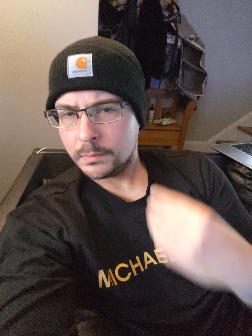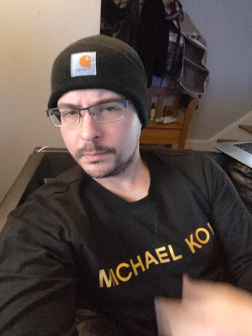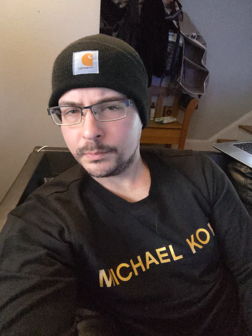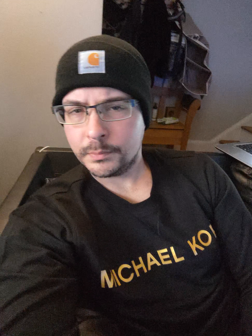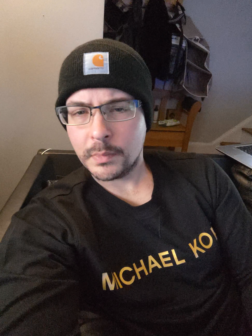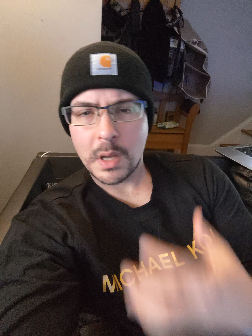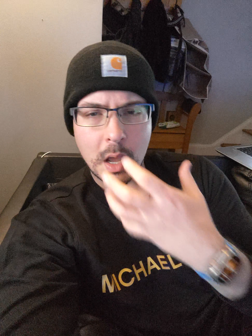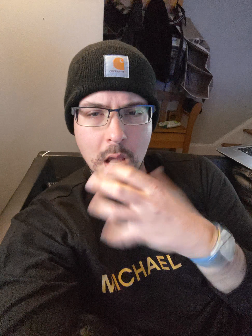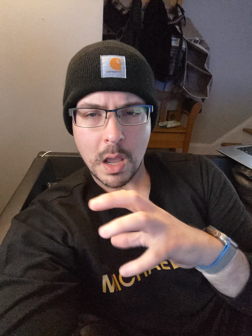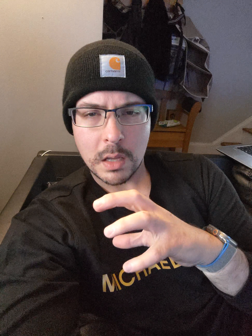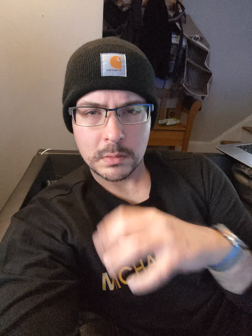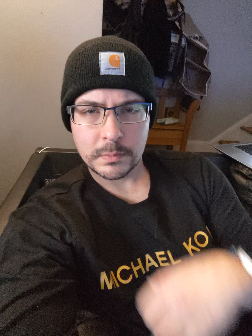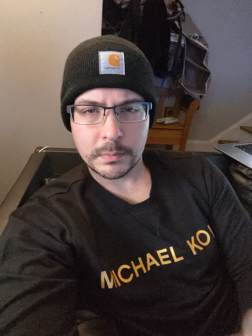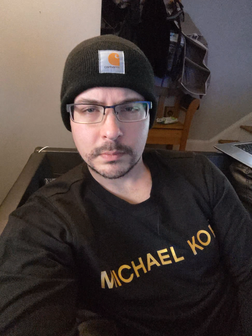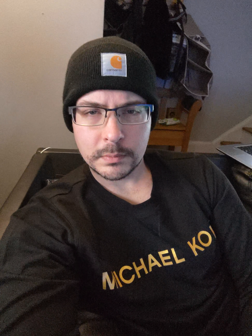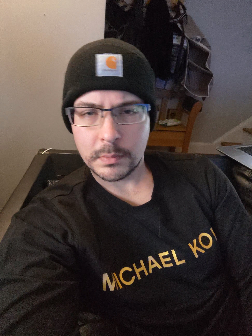hot